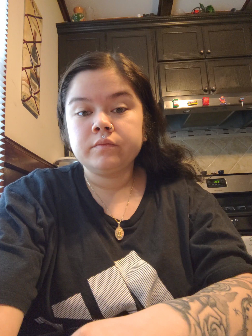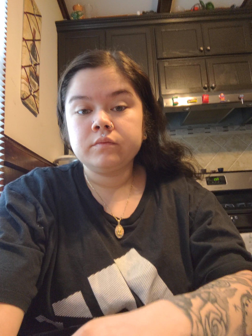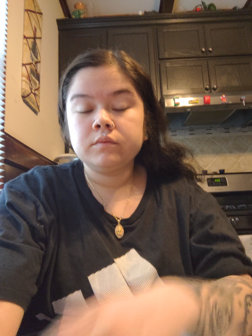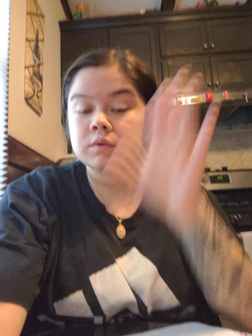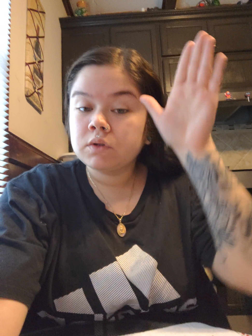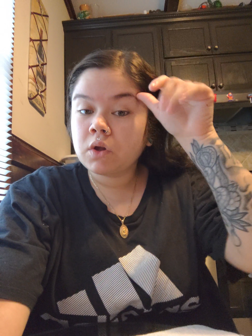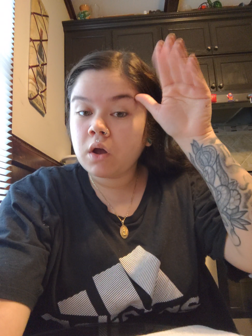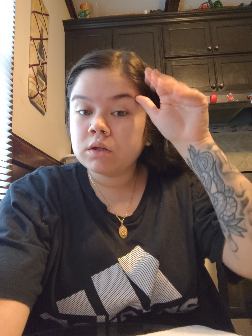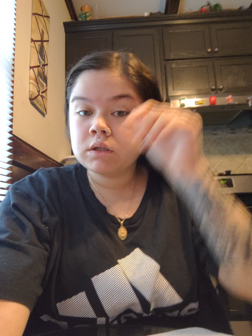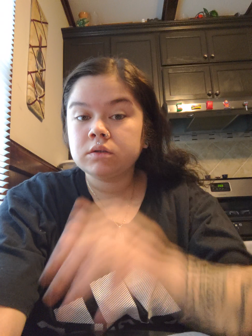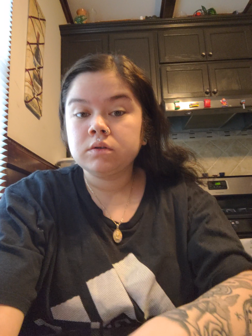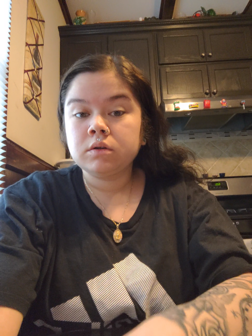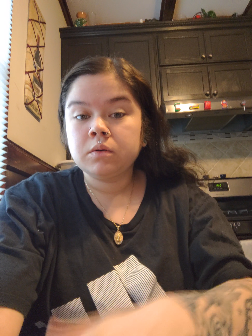donkey